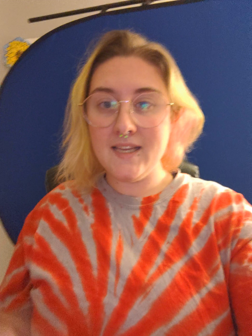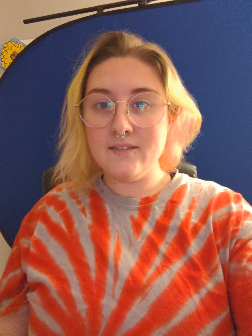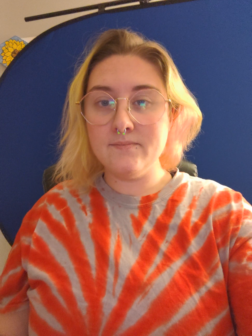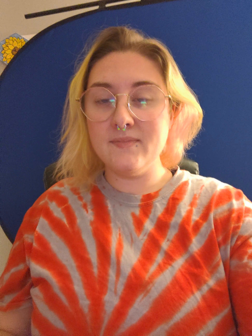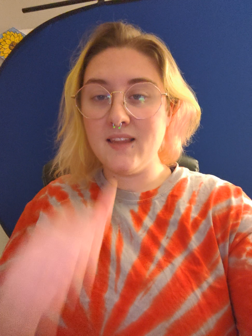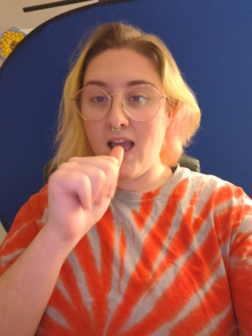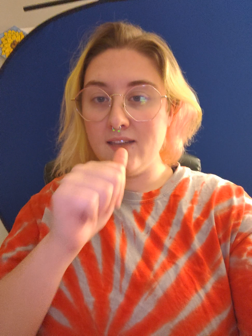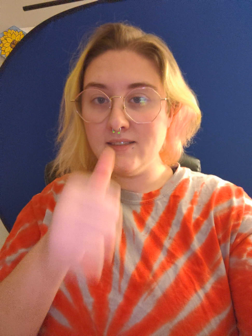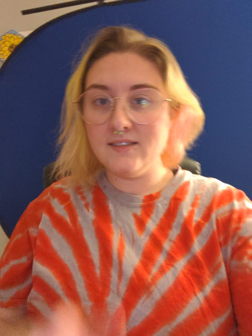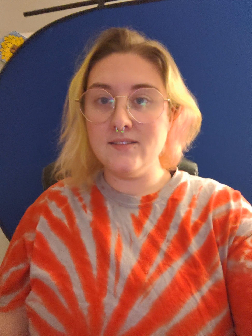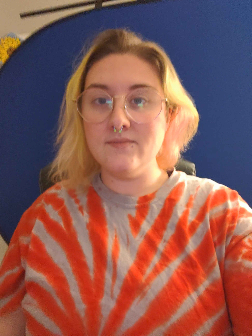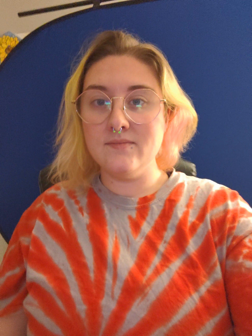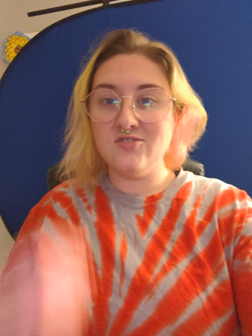nuts